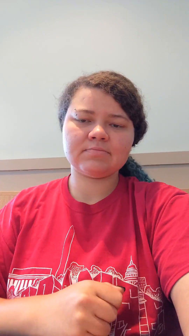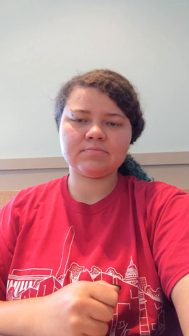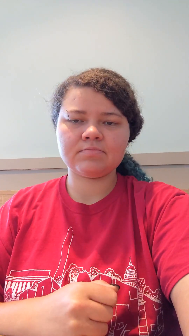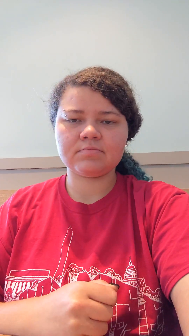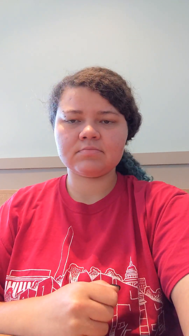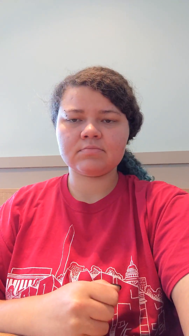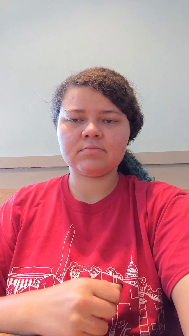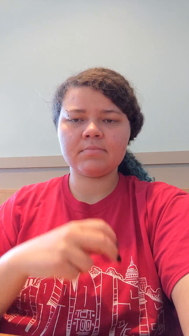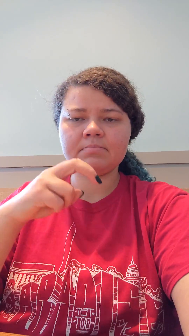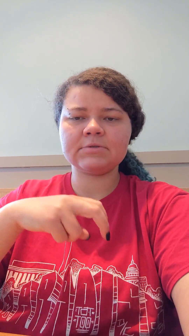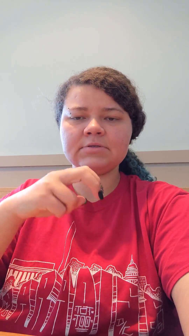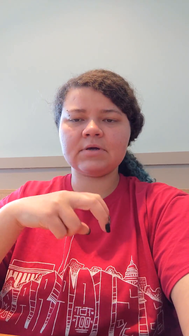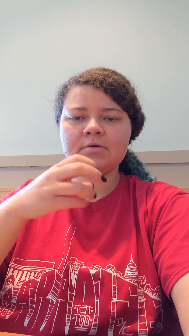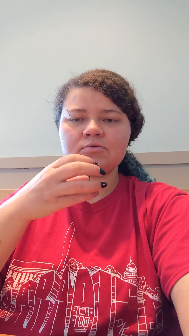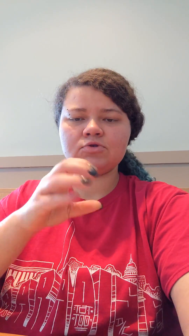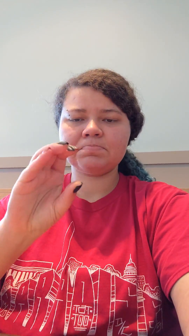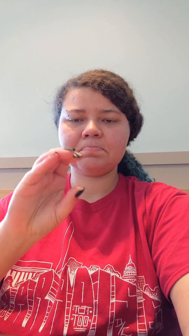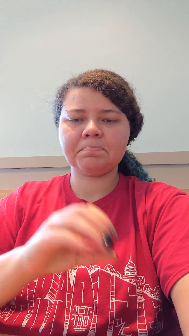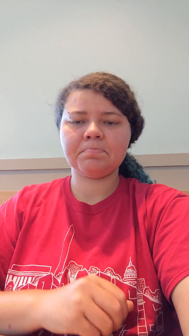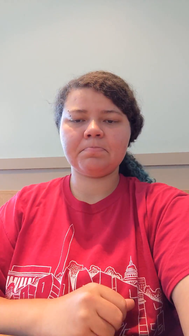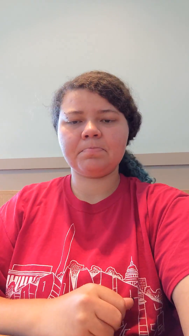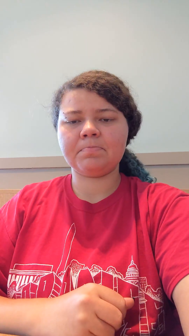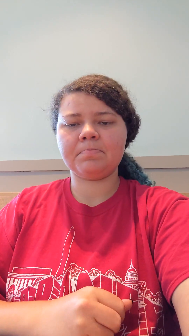potato chip